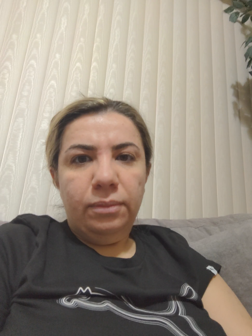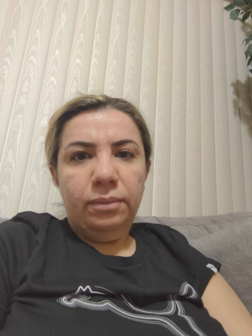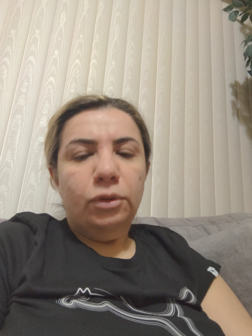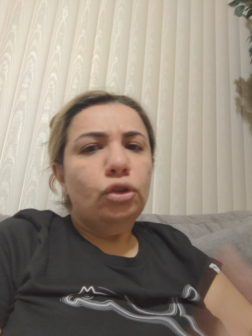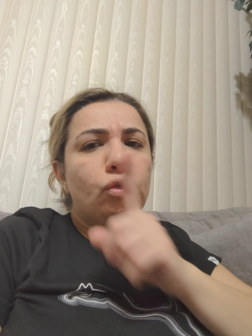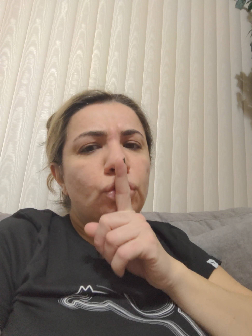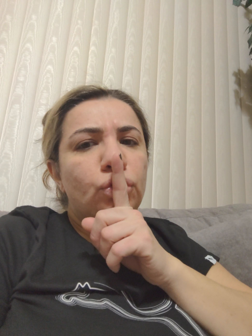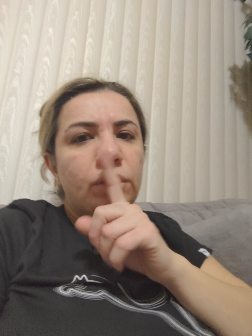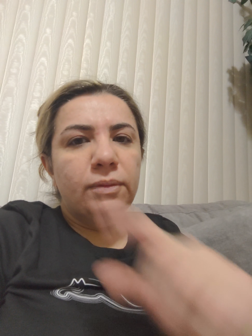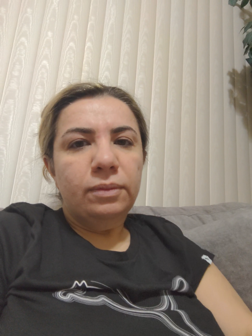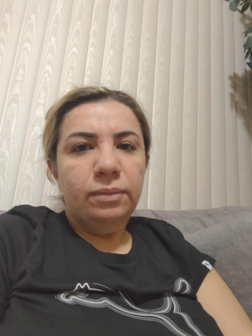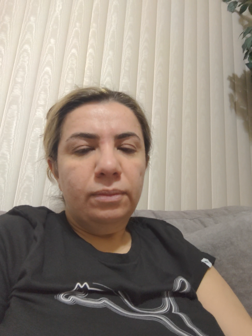shhh